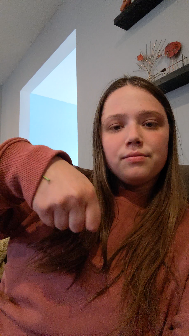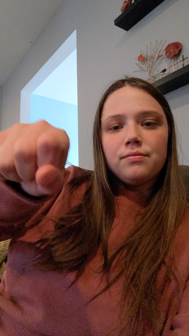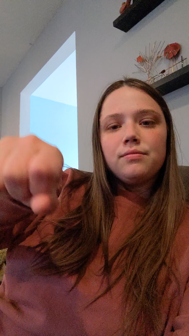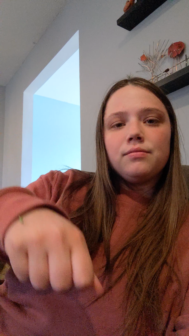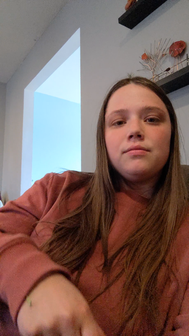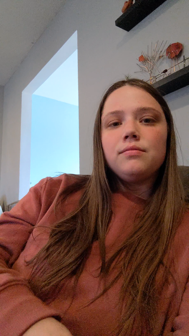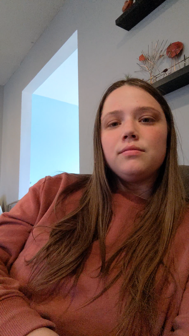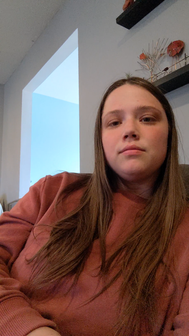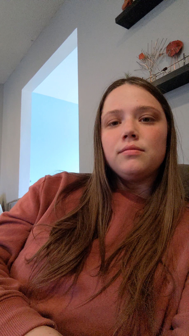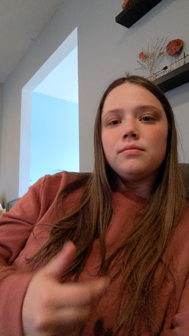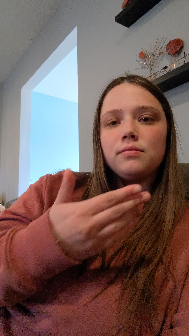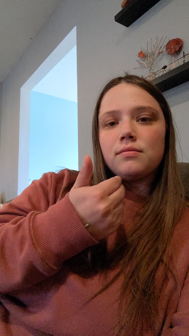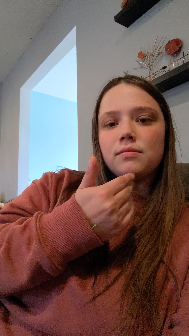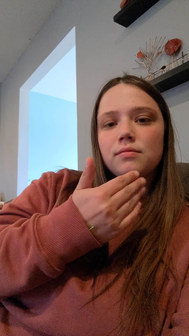butterfly